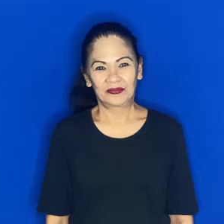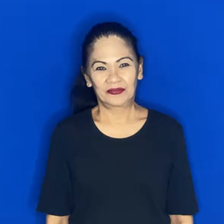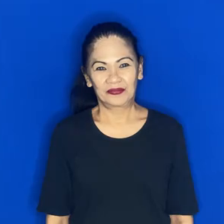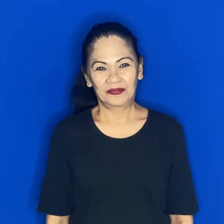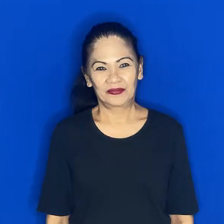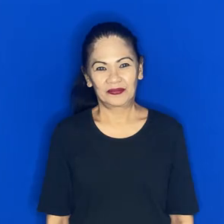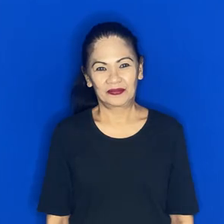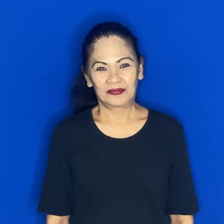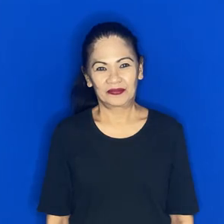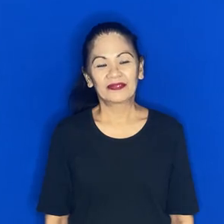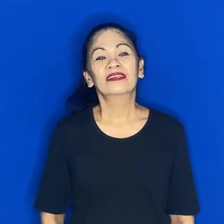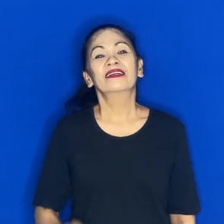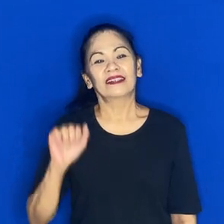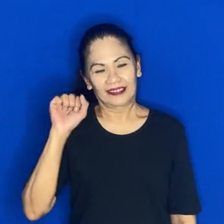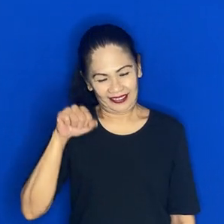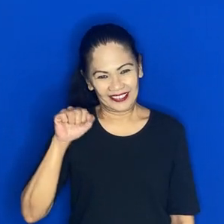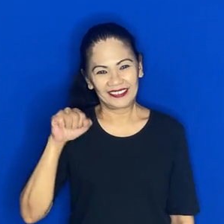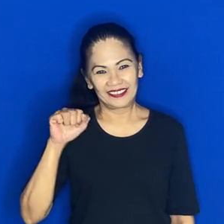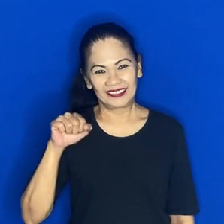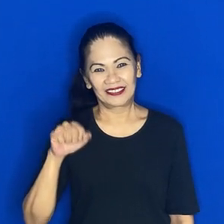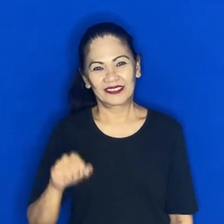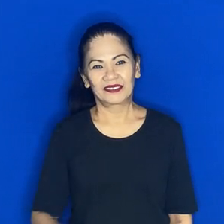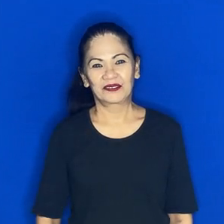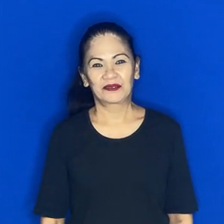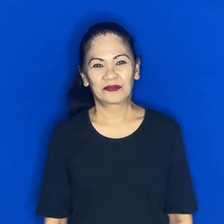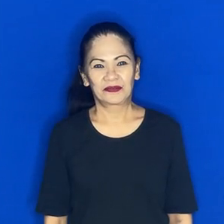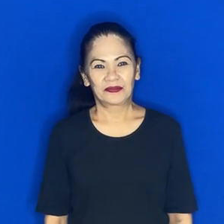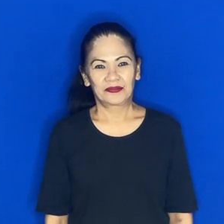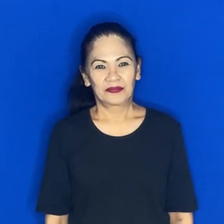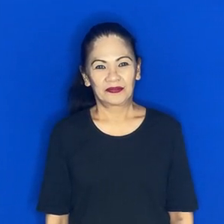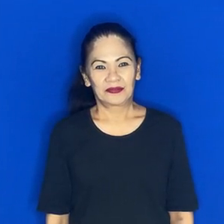yes